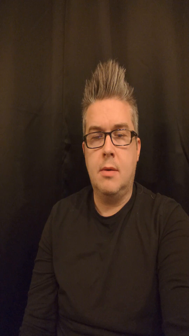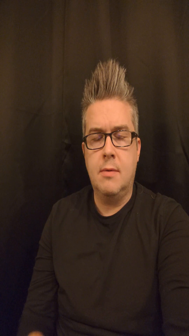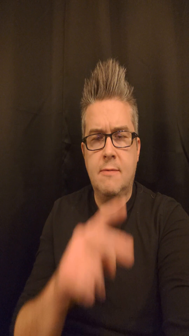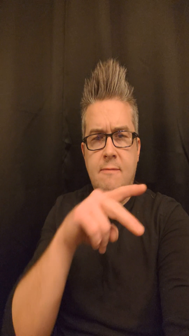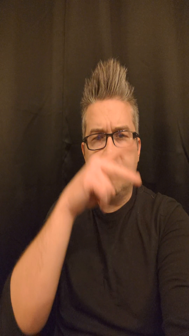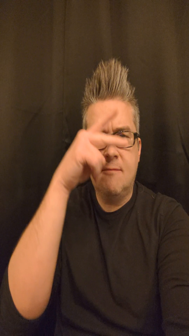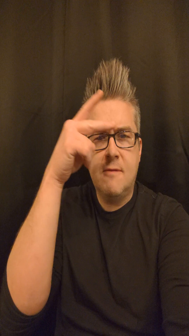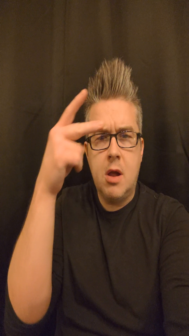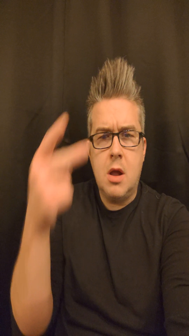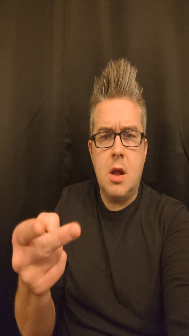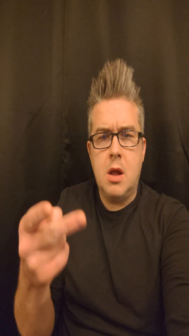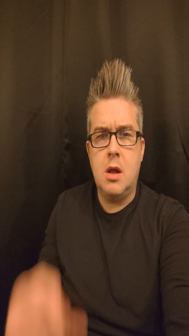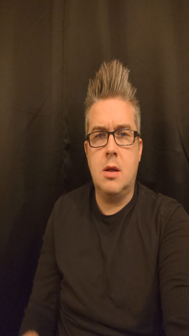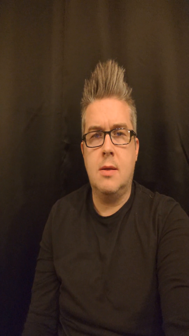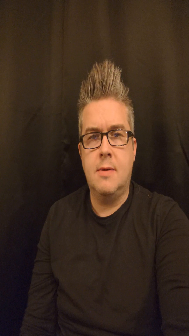fall